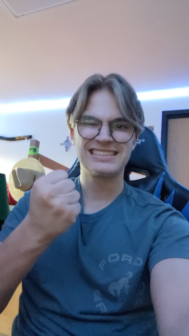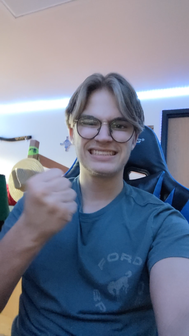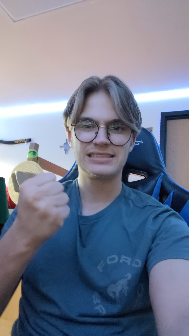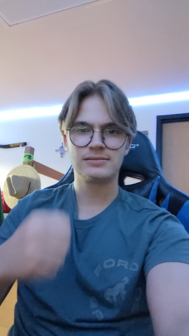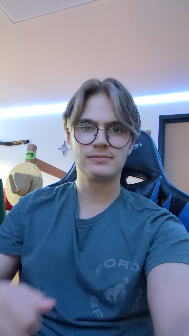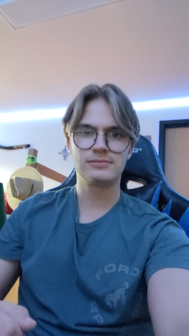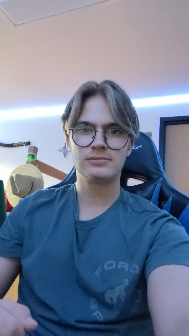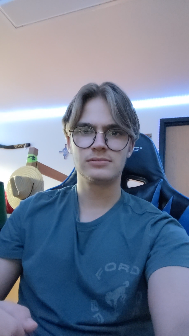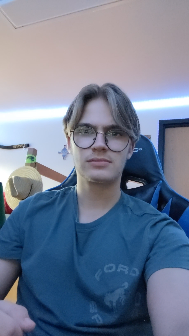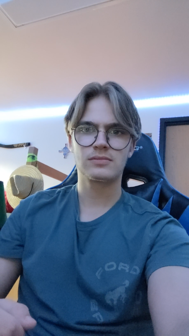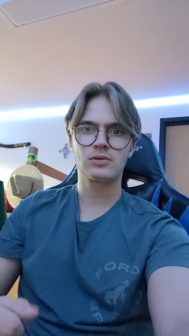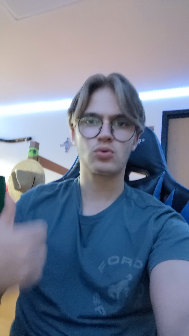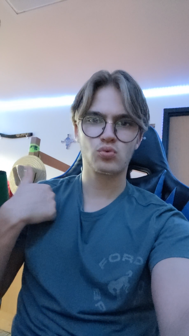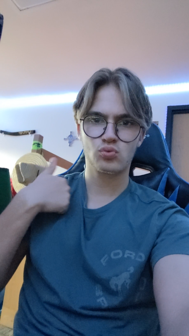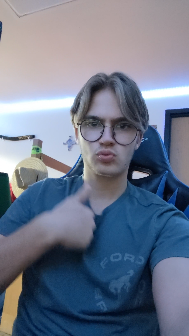coats